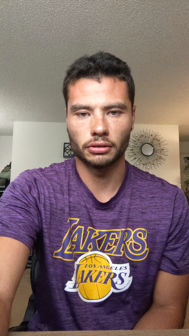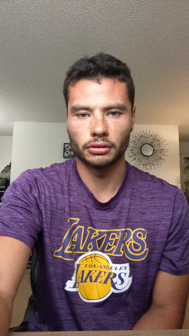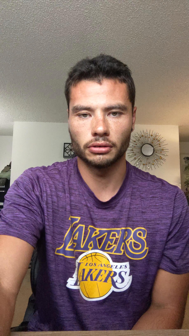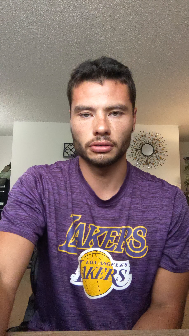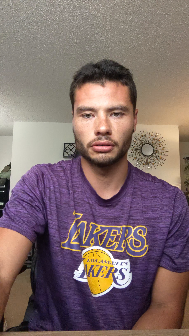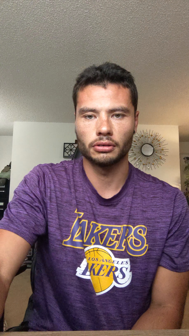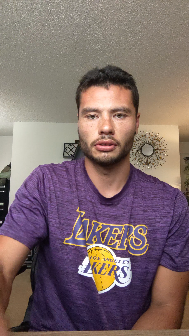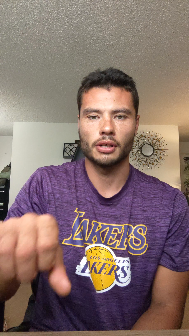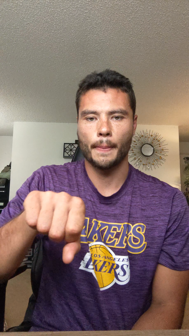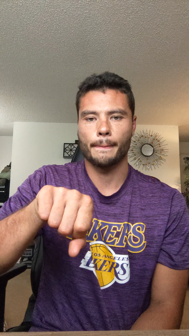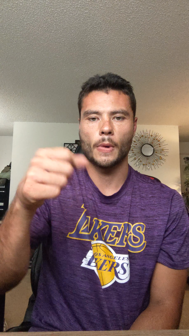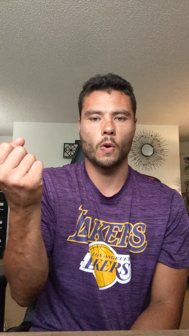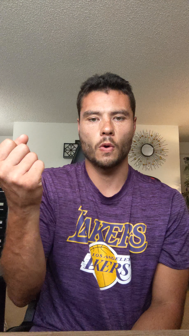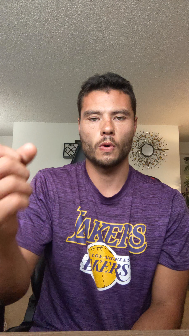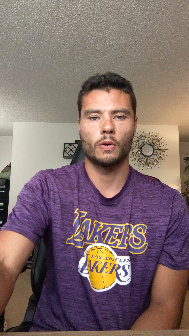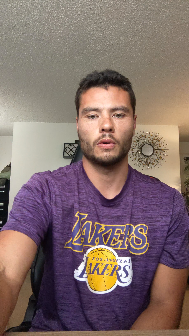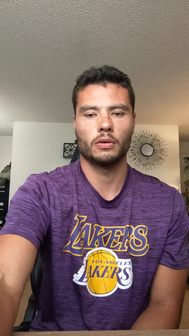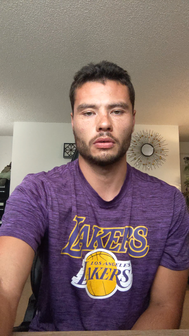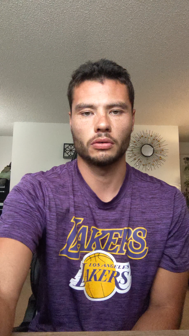broken